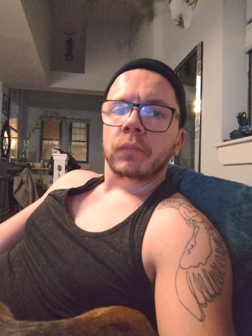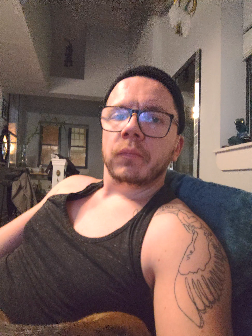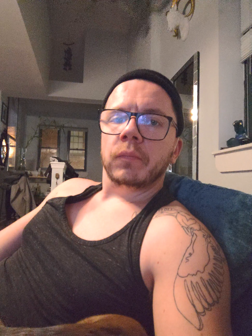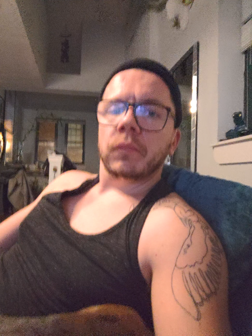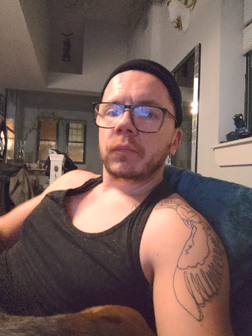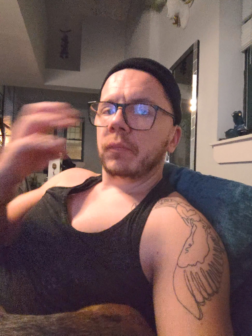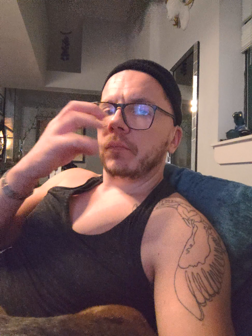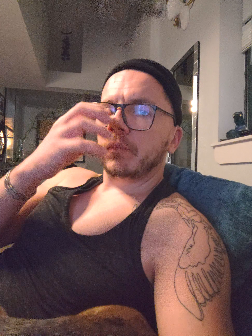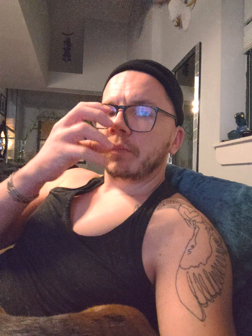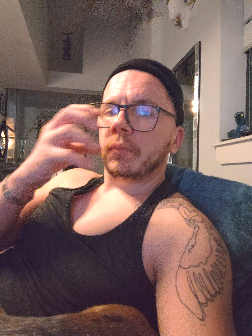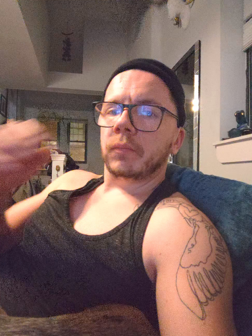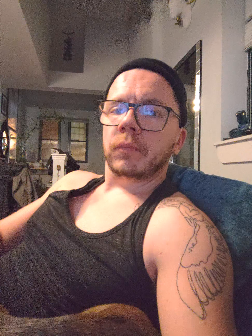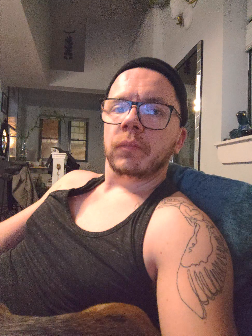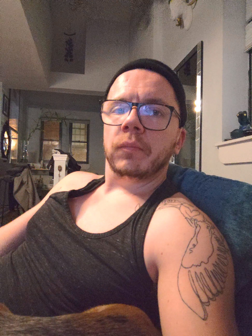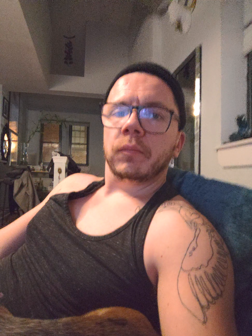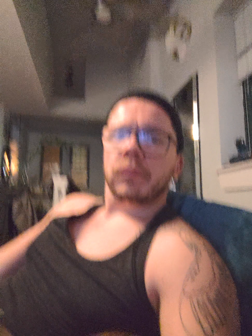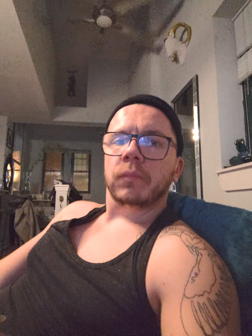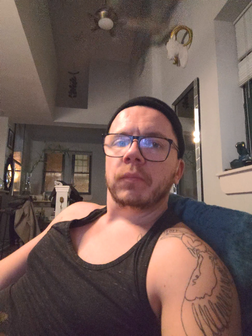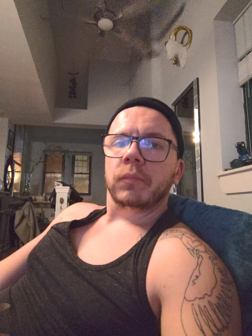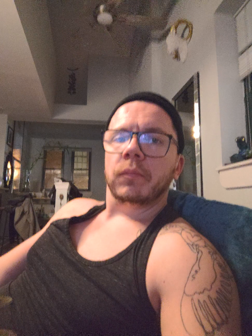clown